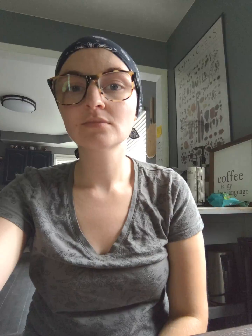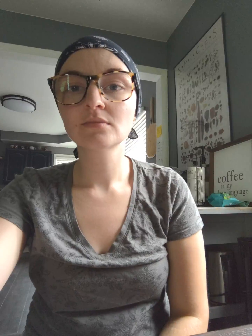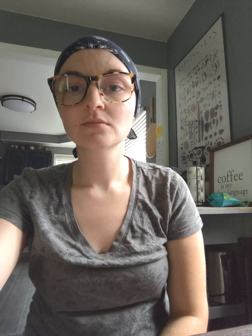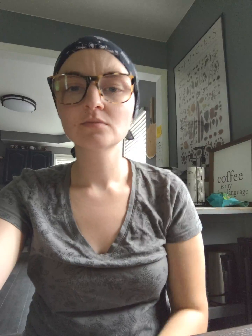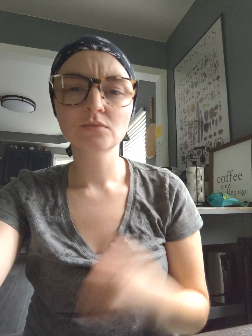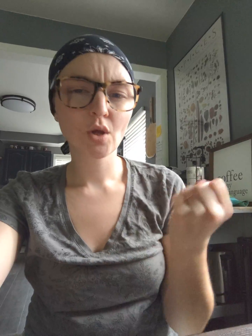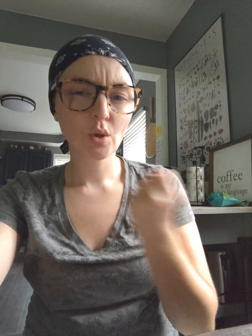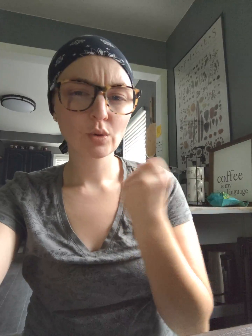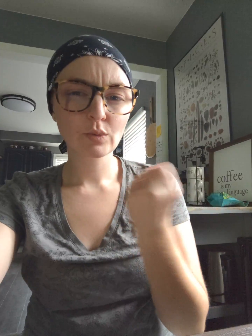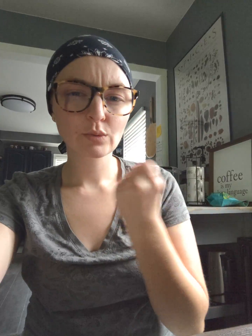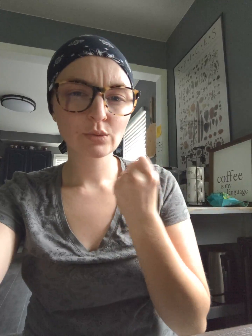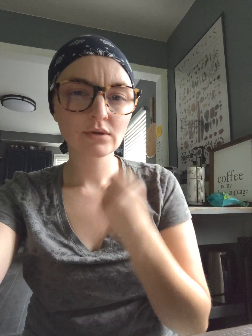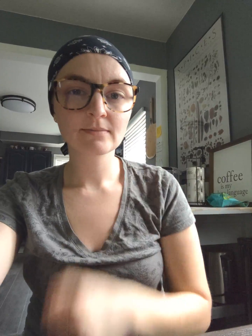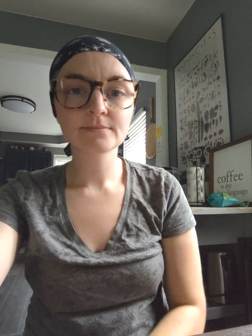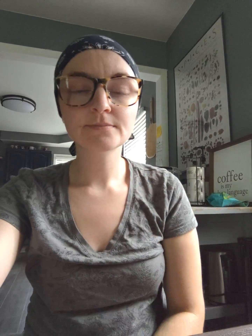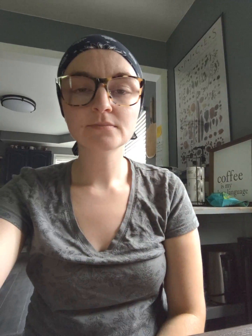hold